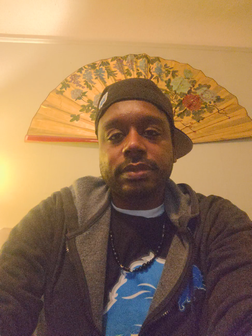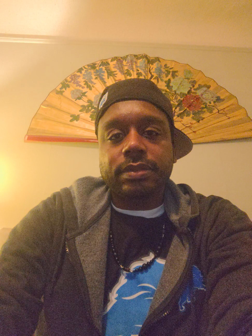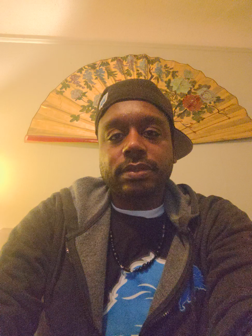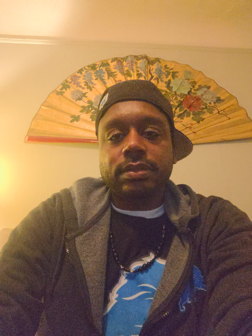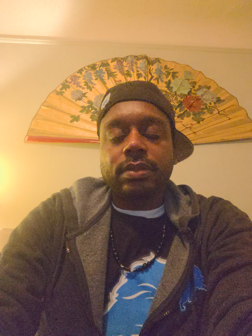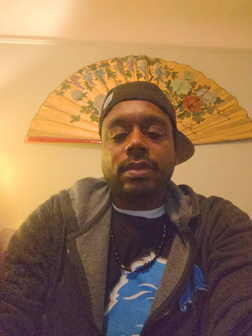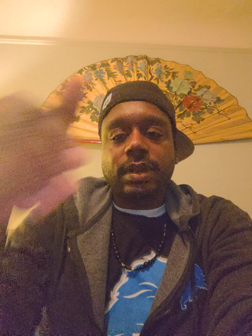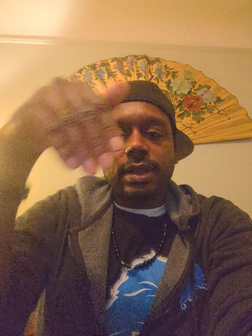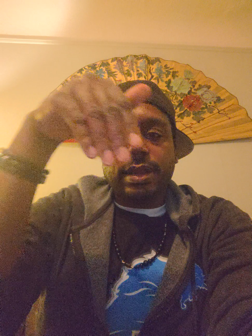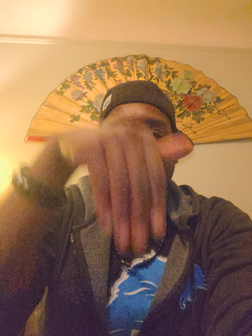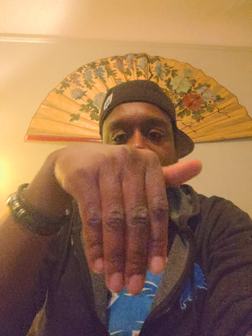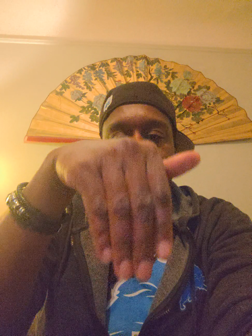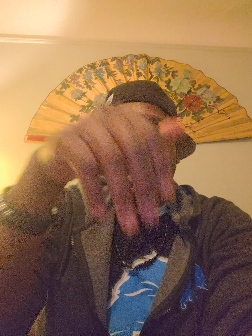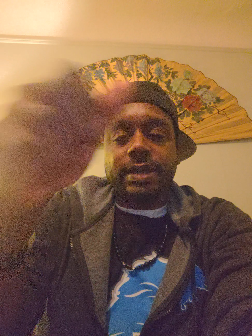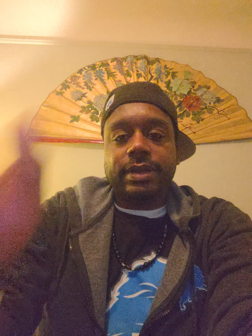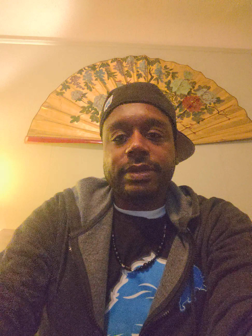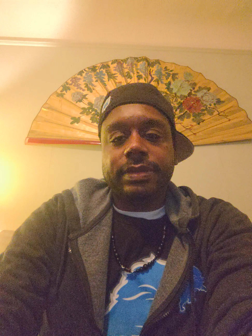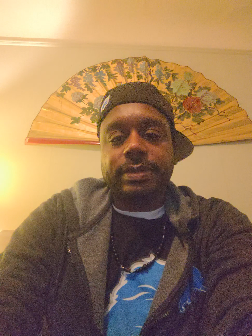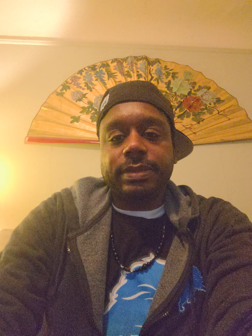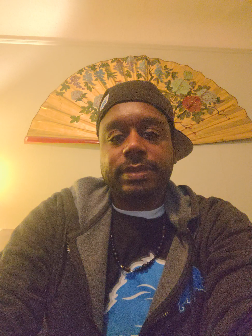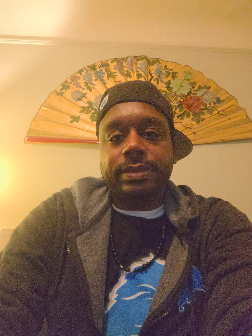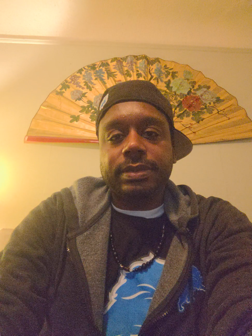night